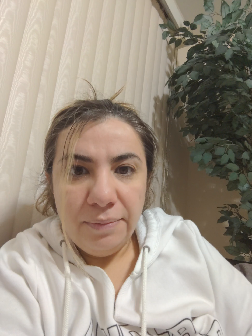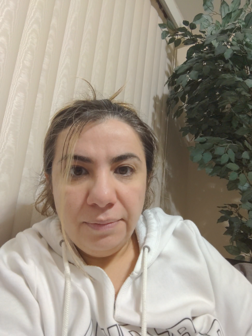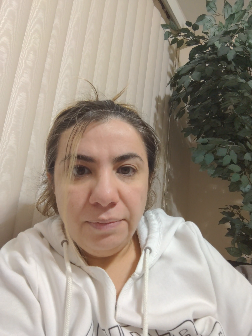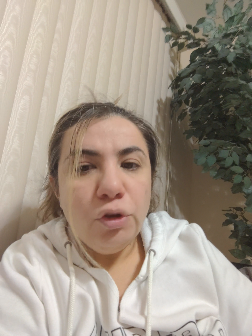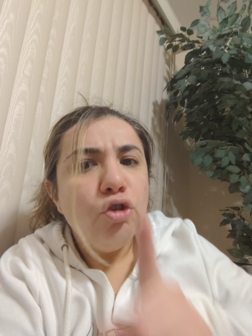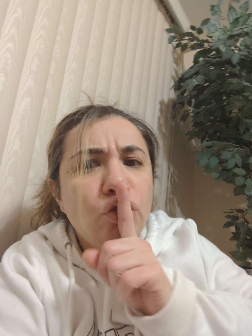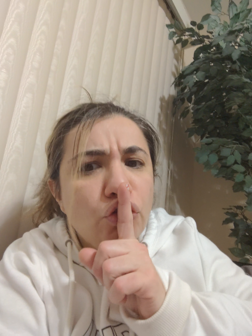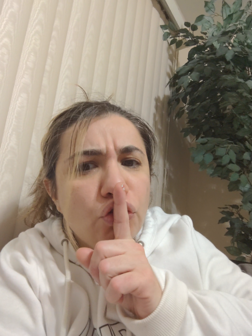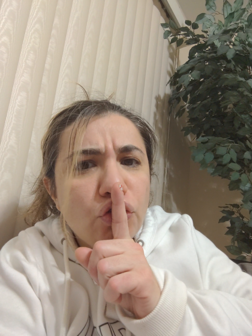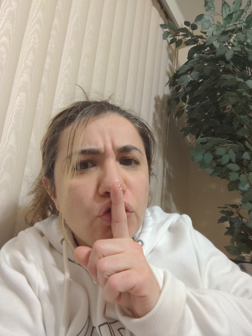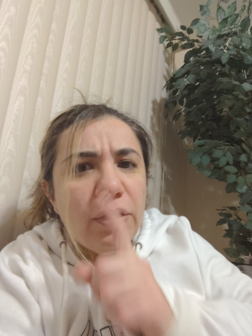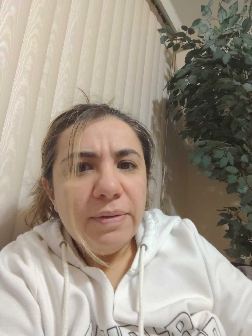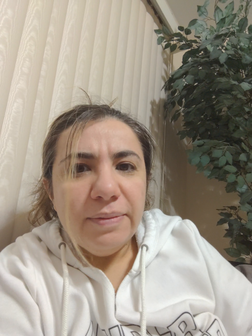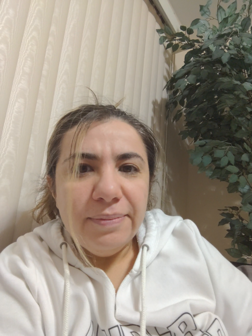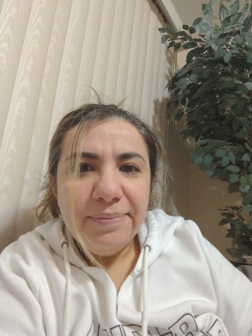shhh